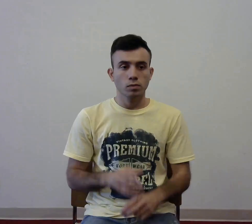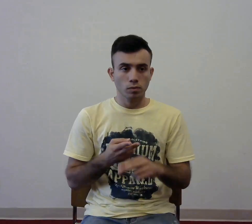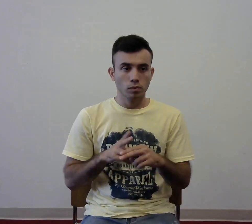bu